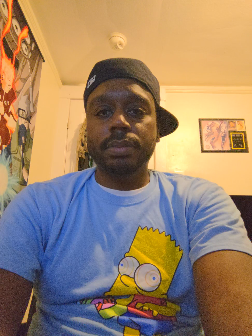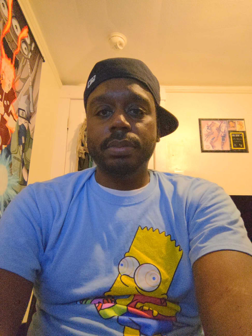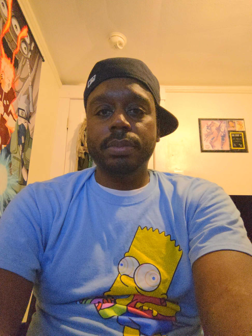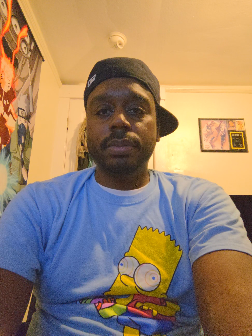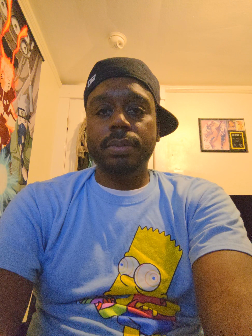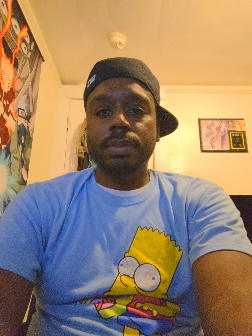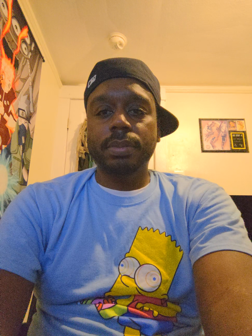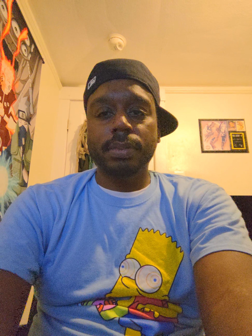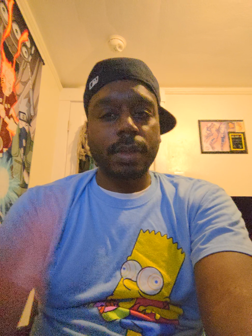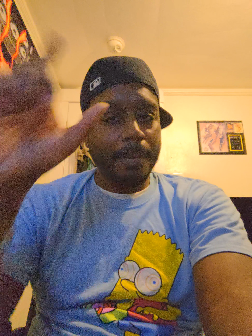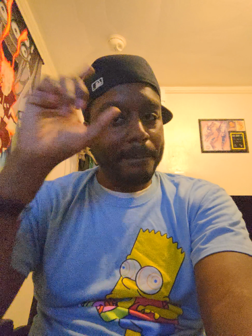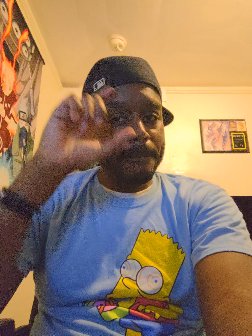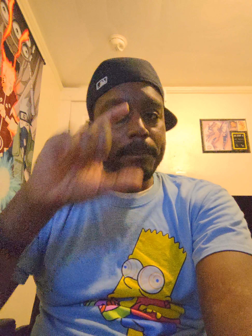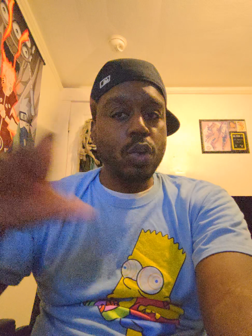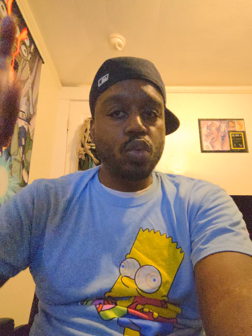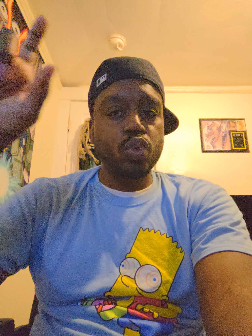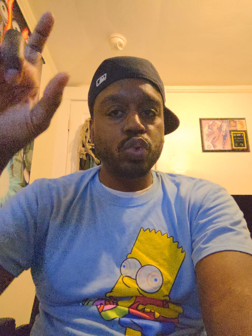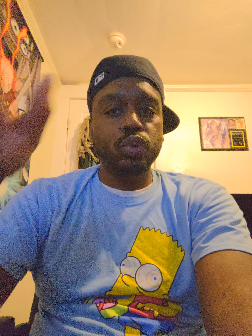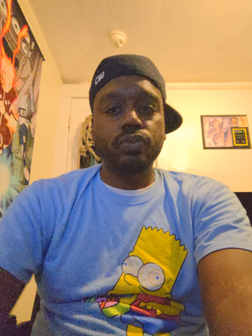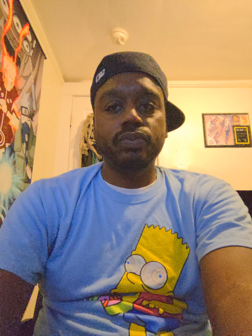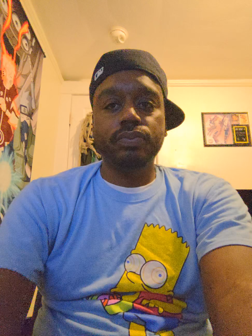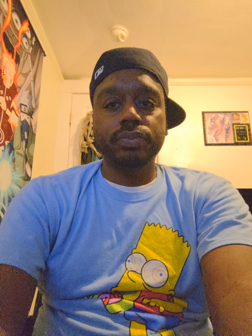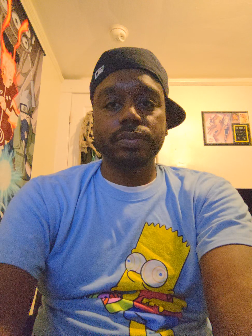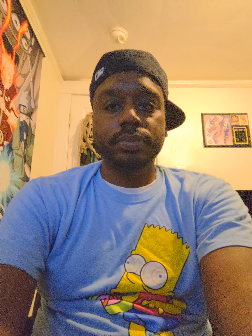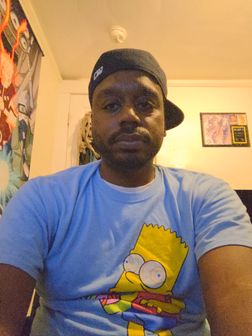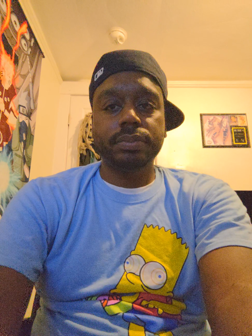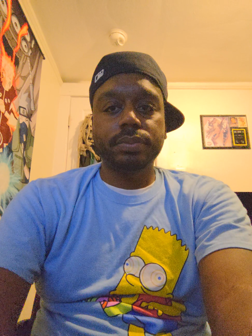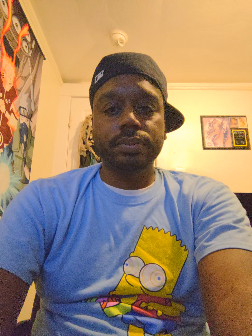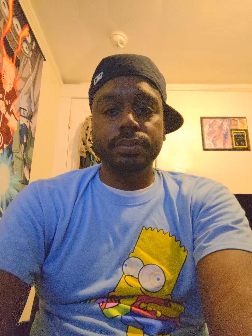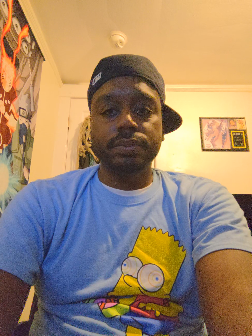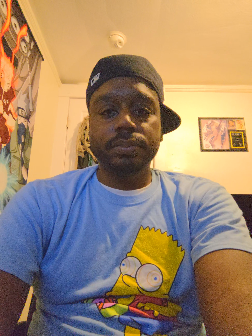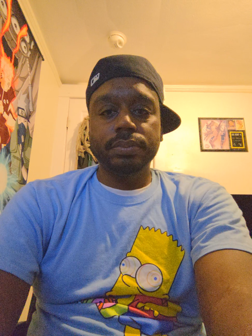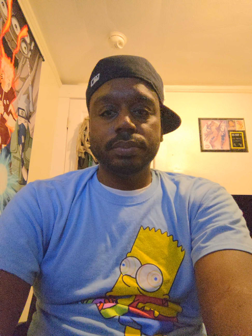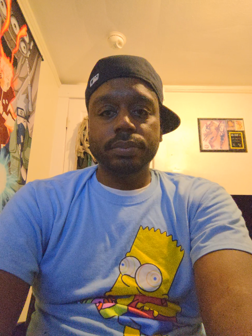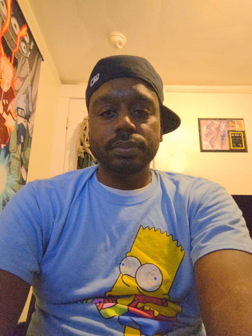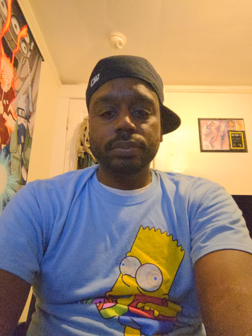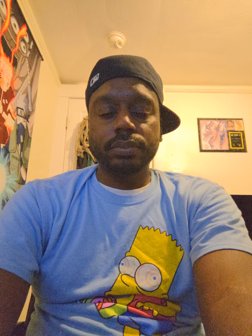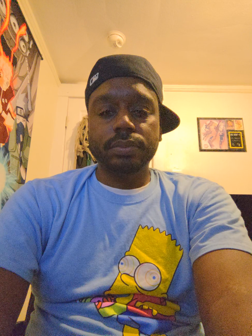moon